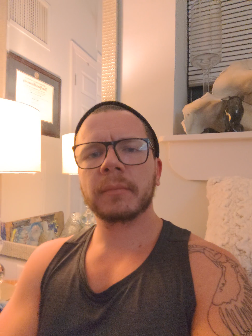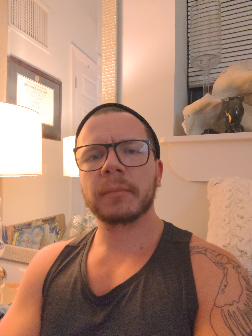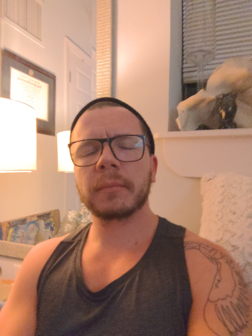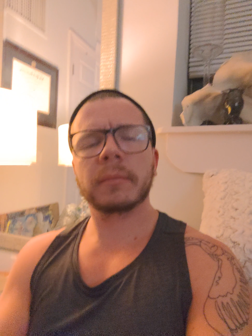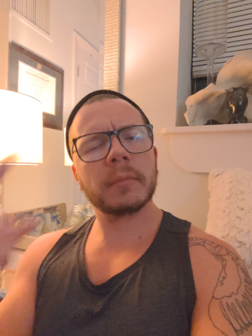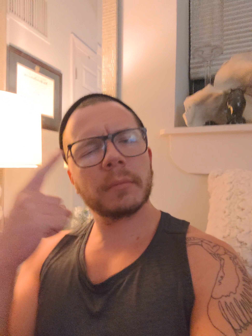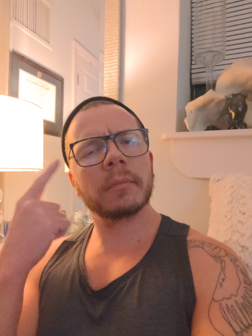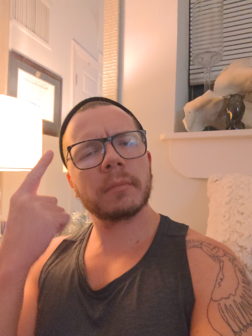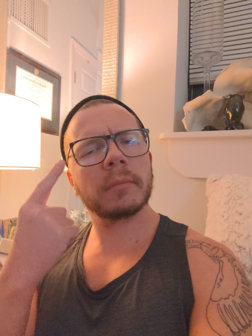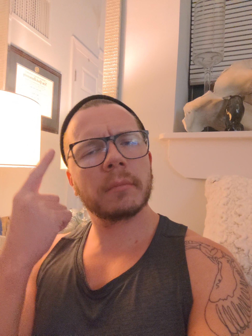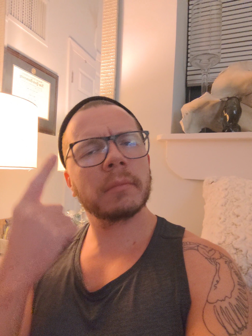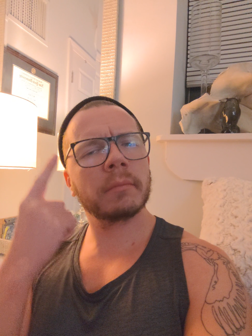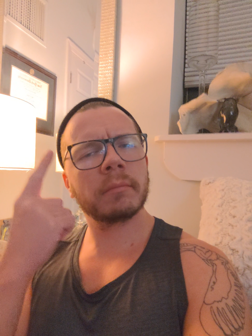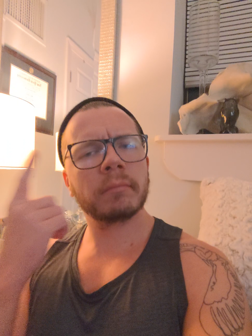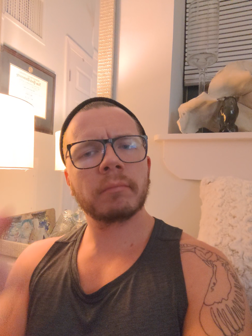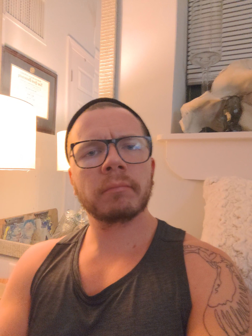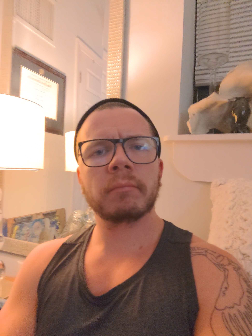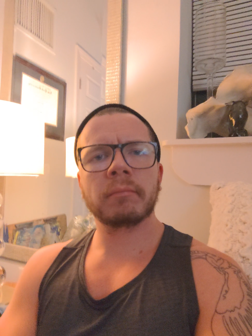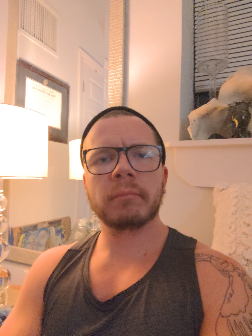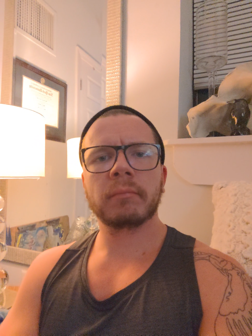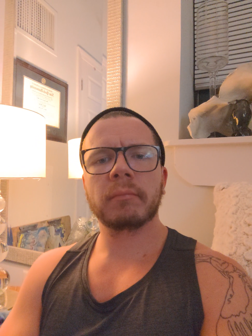think